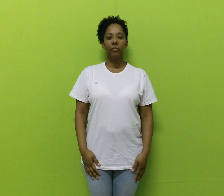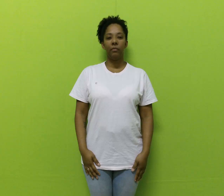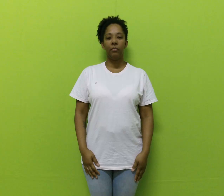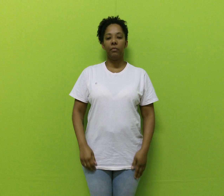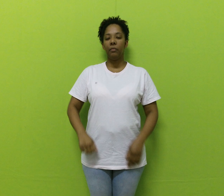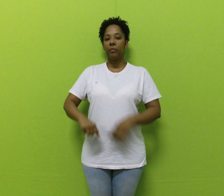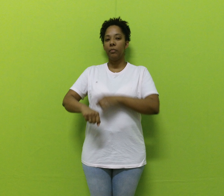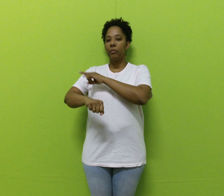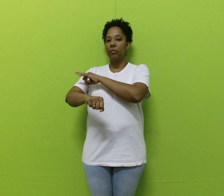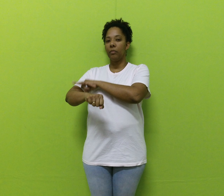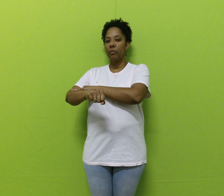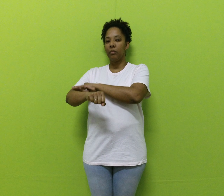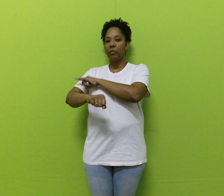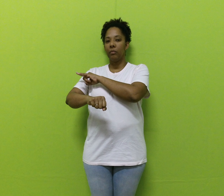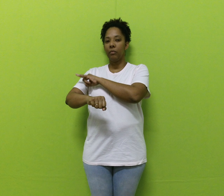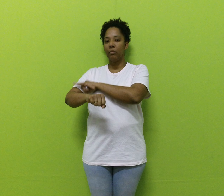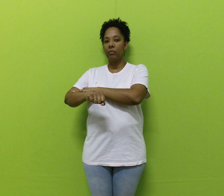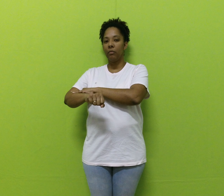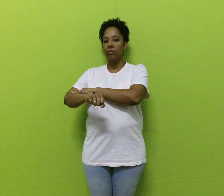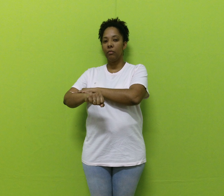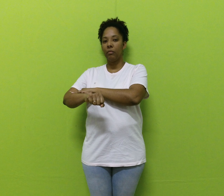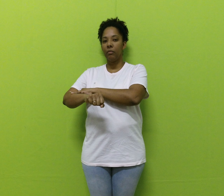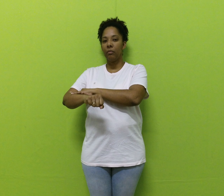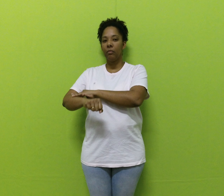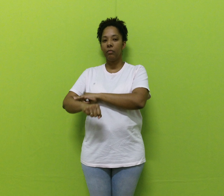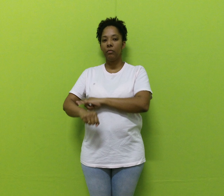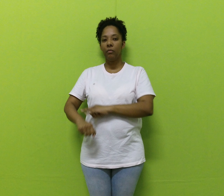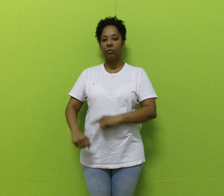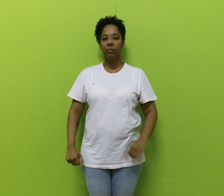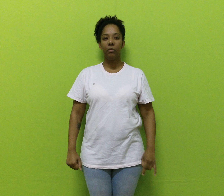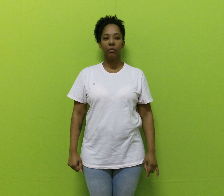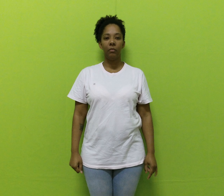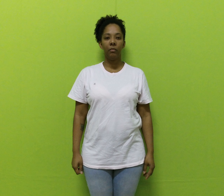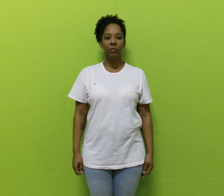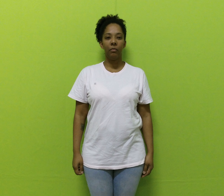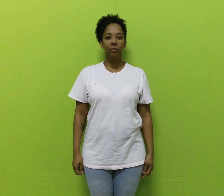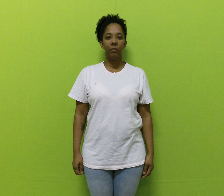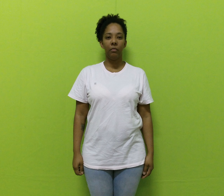banheiro